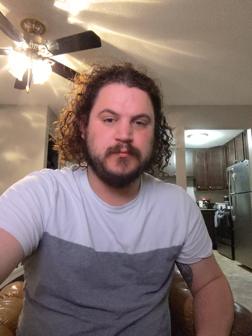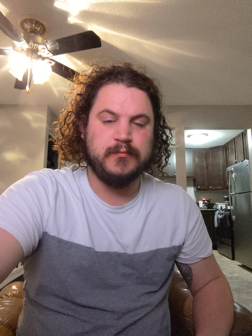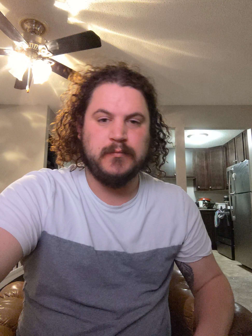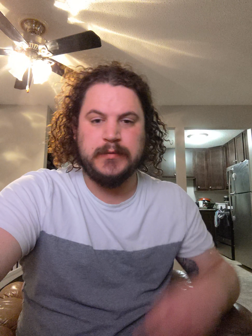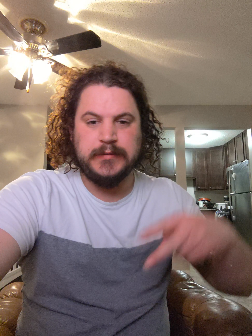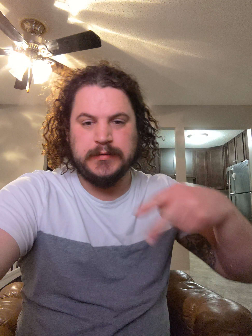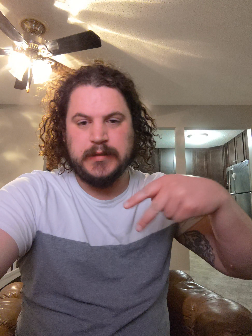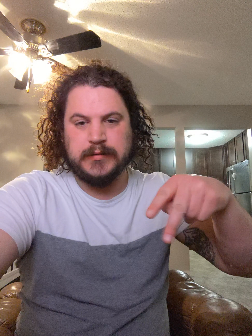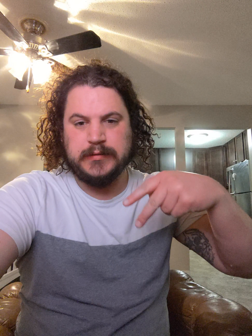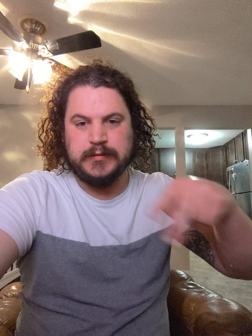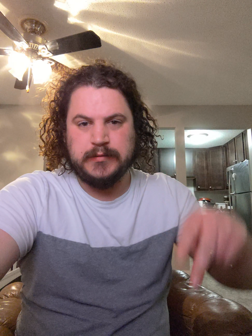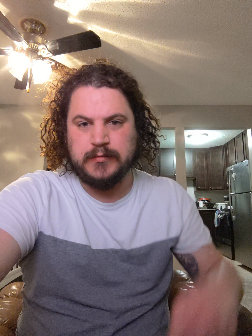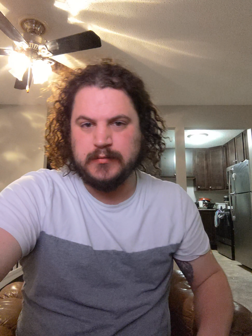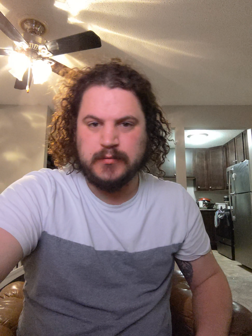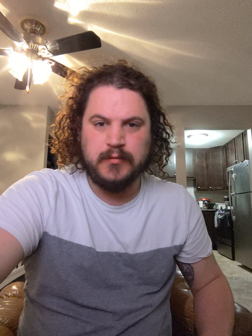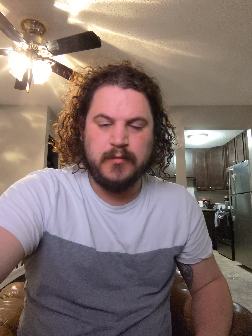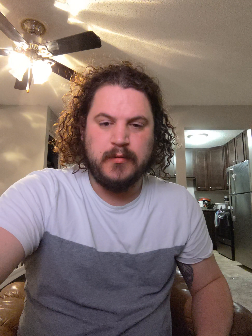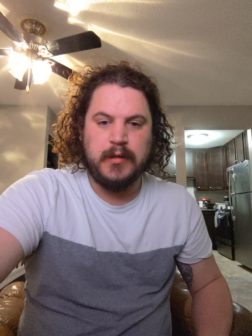dance